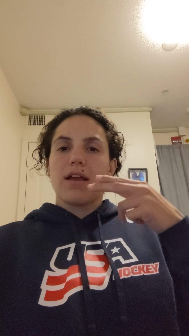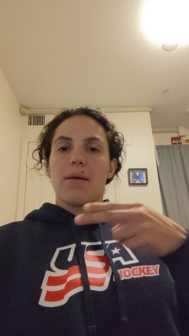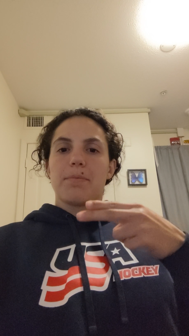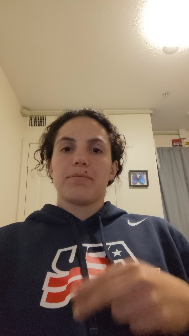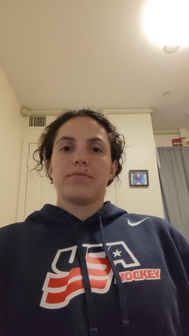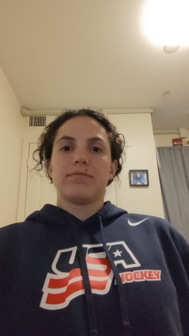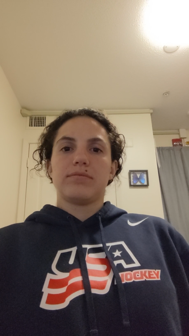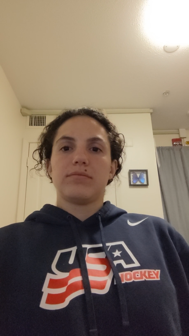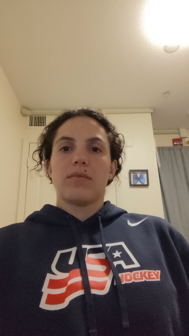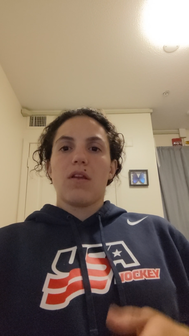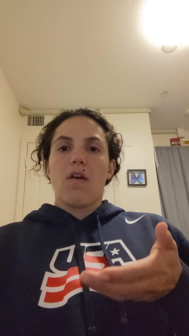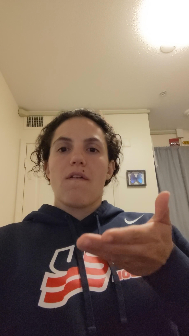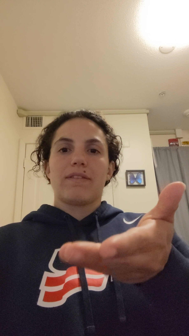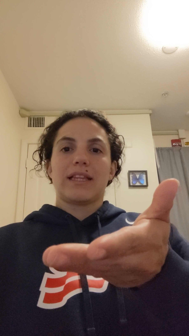oven